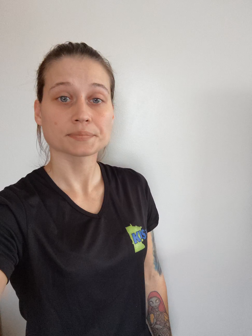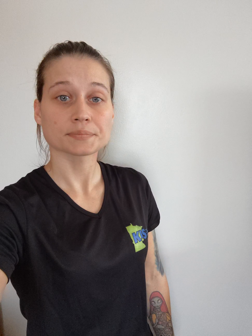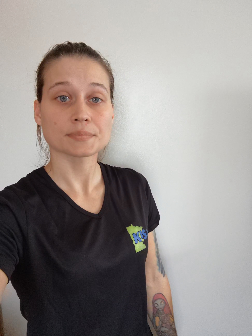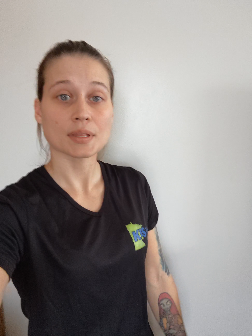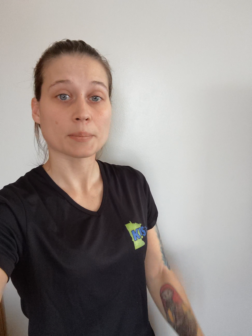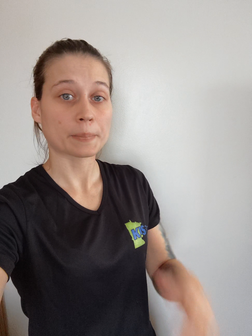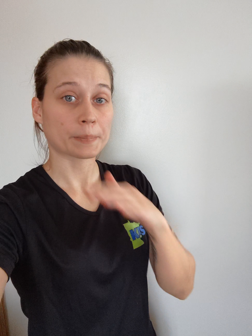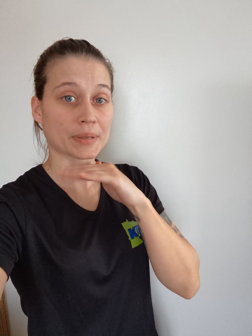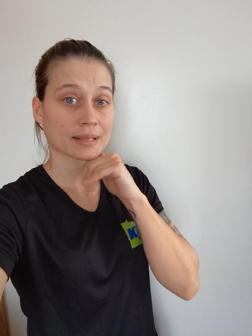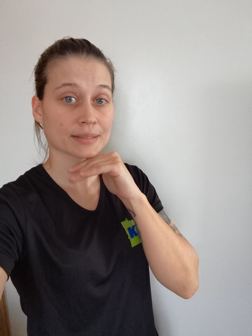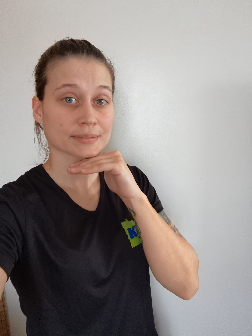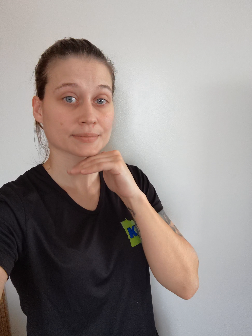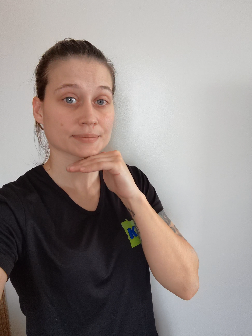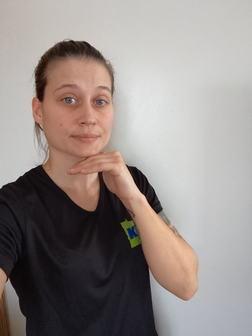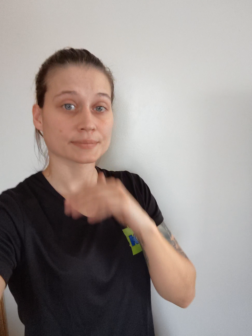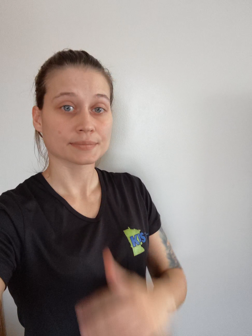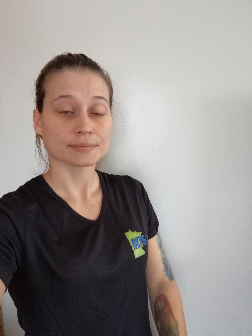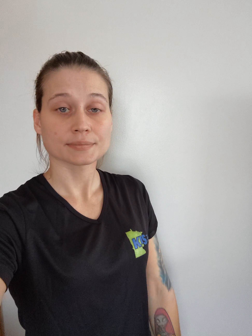pig